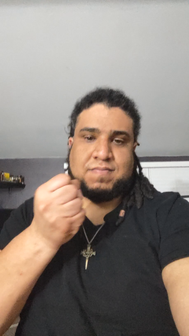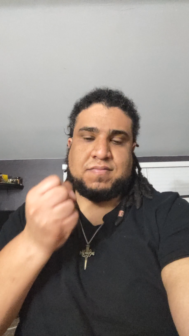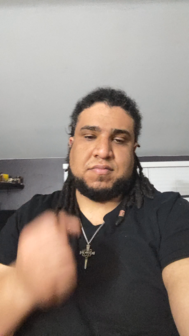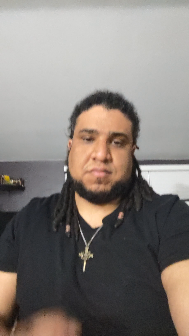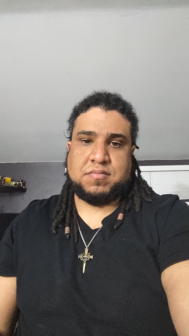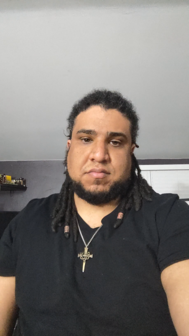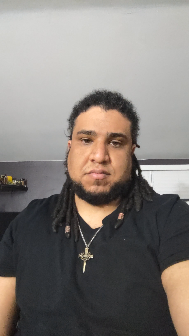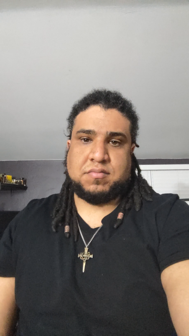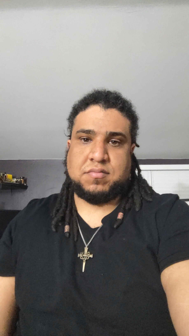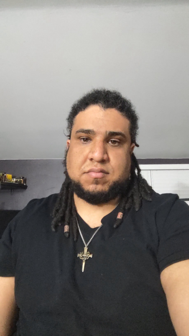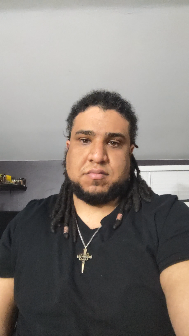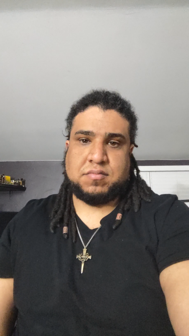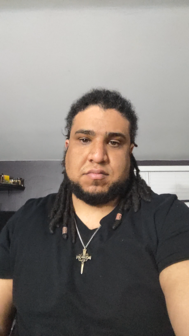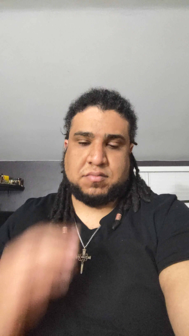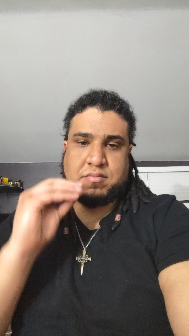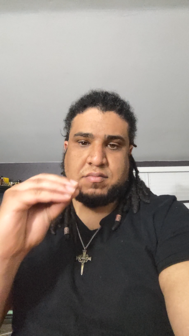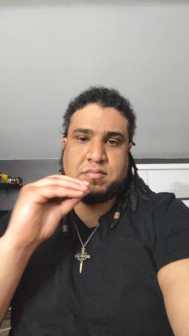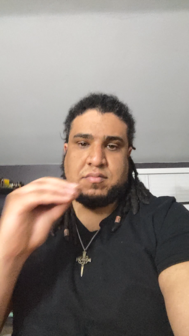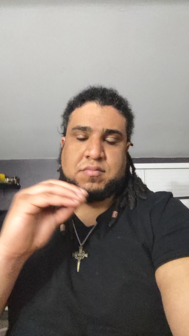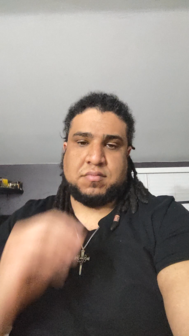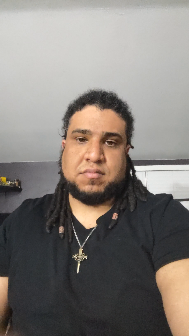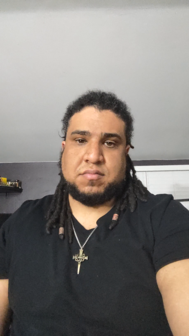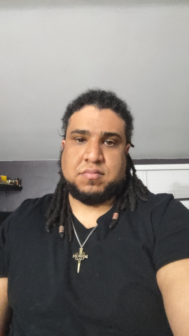fix